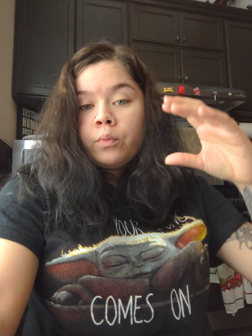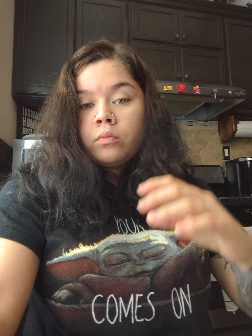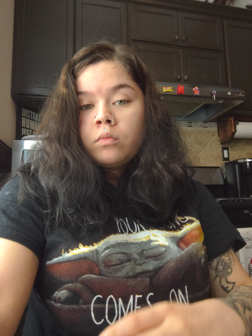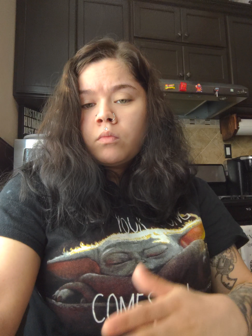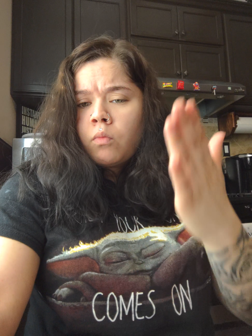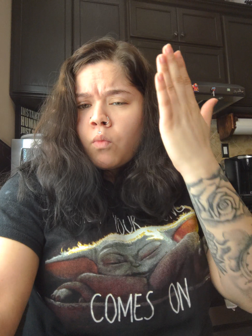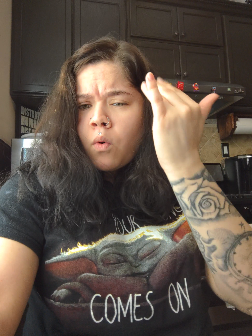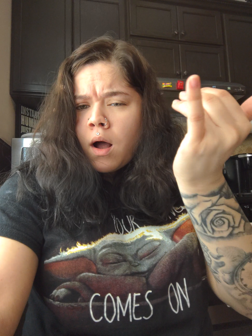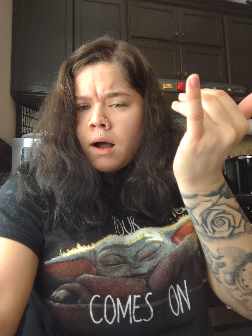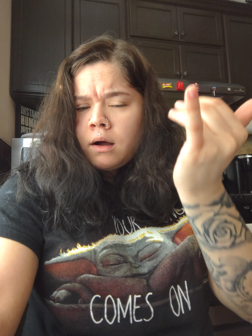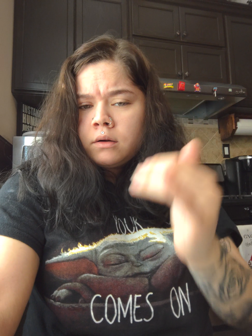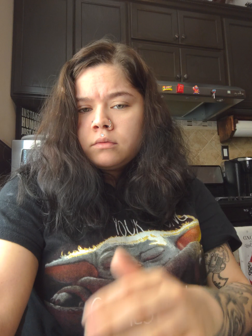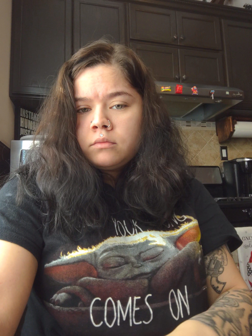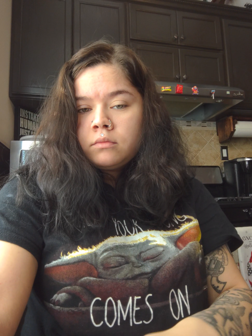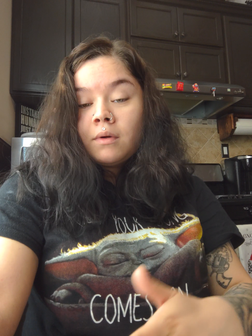why